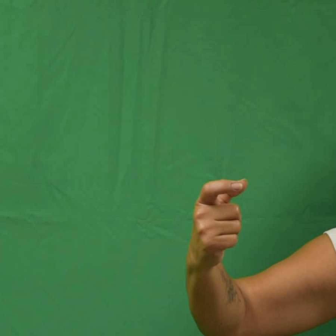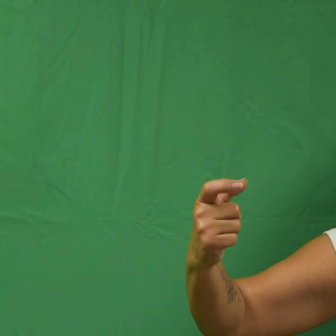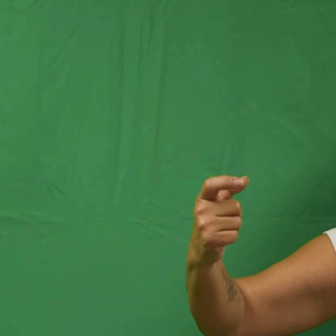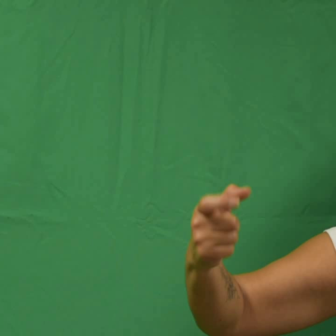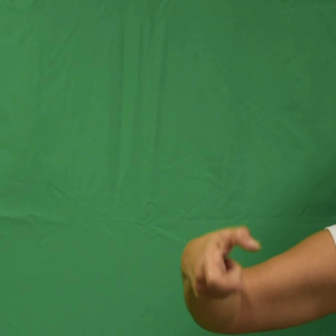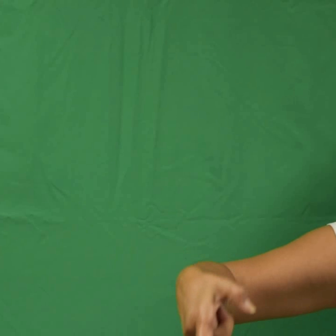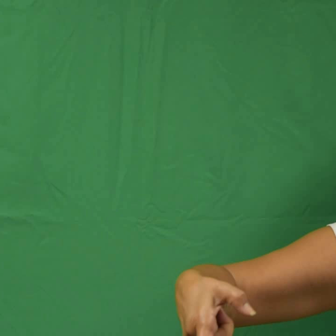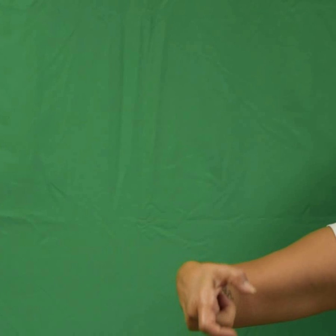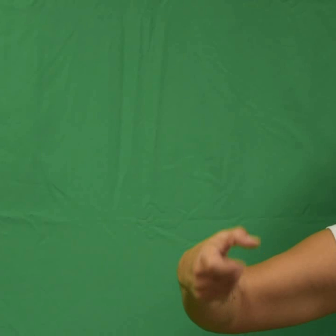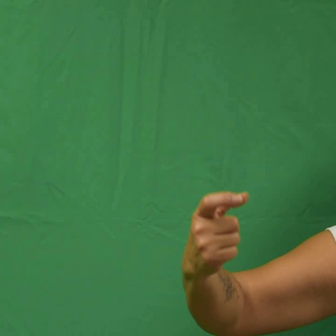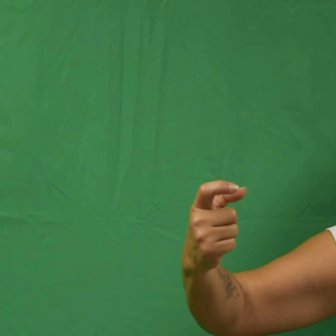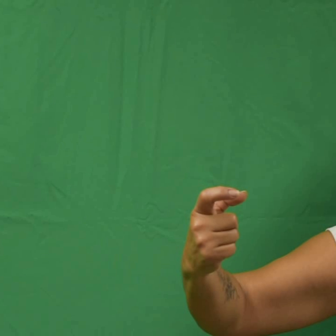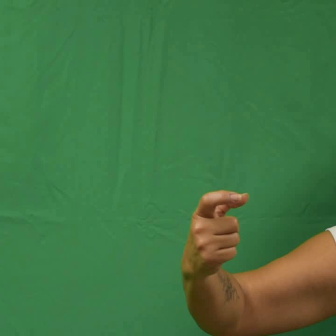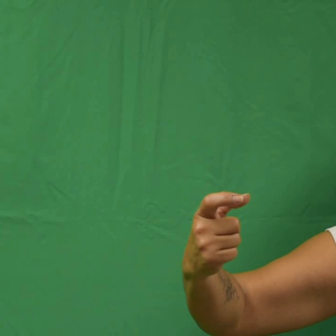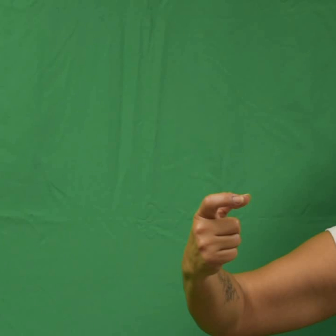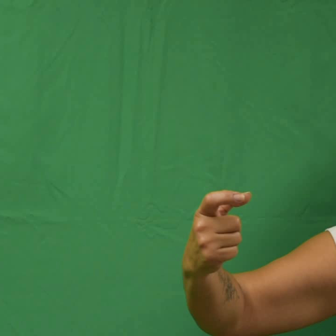Q